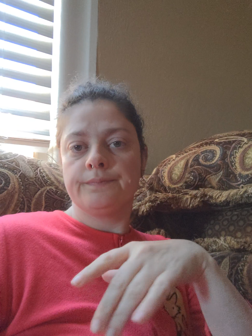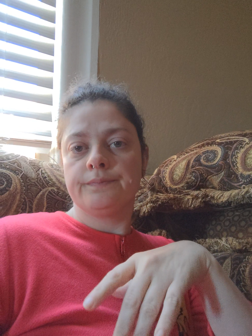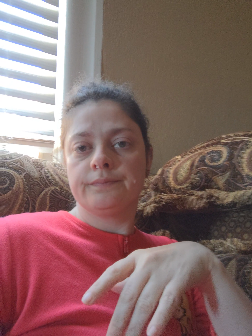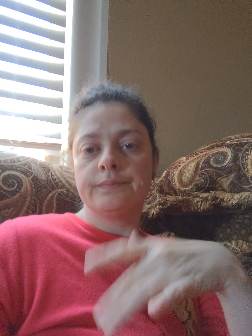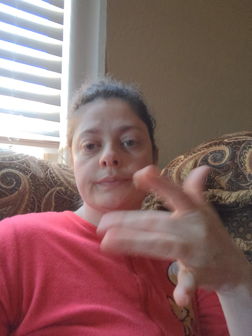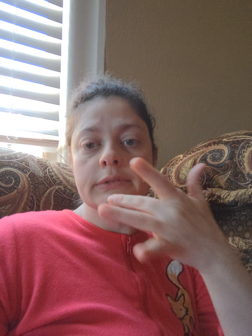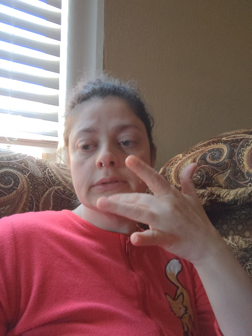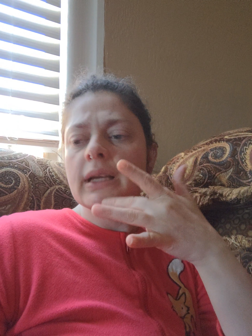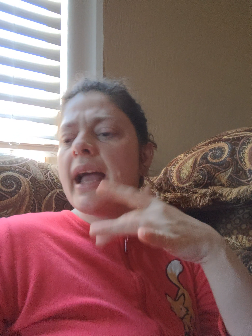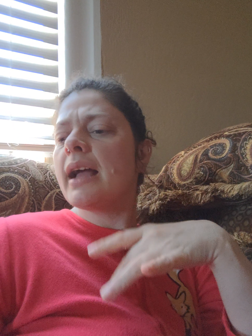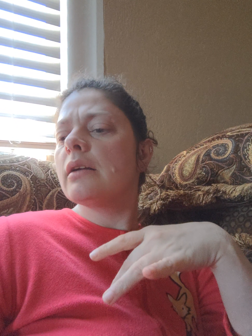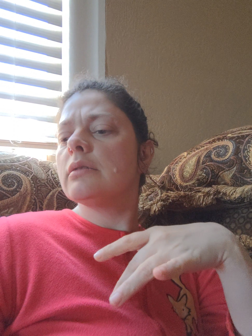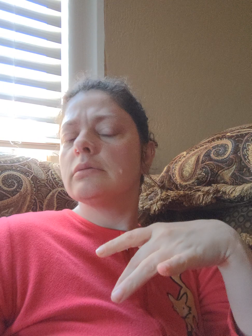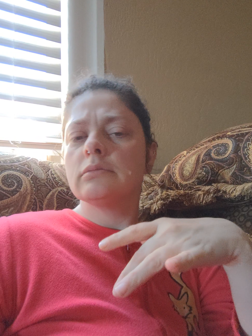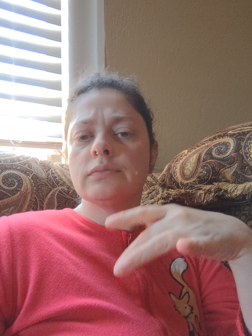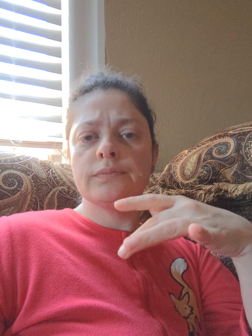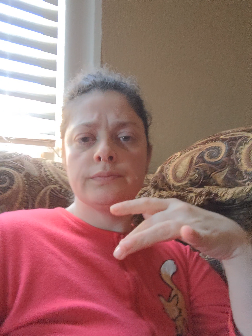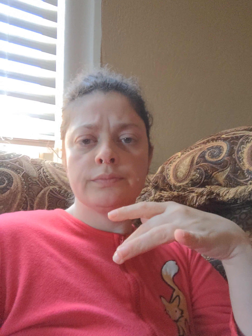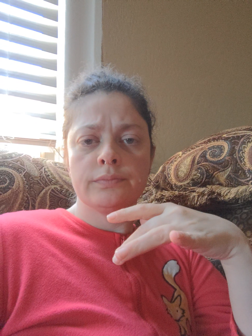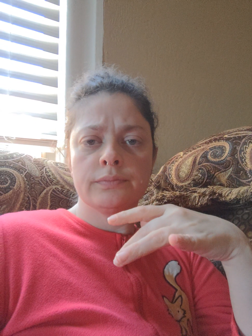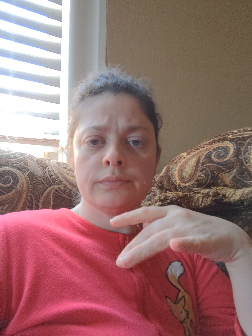taste